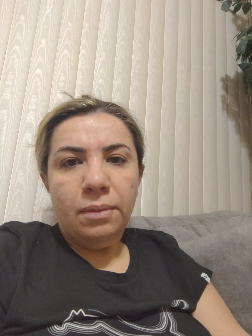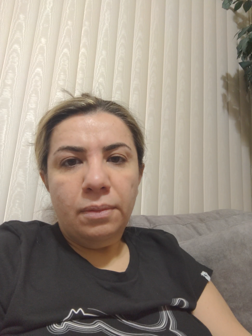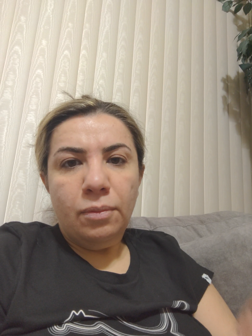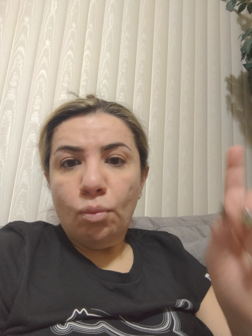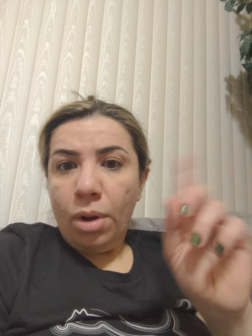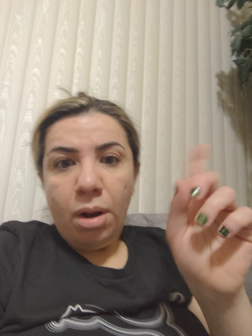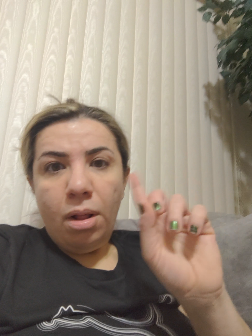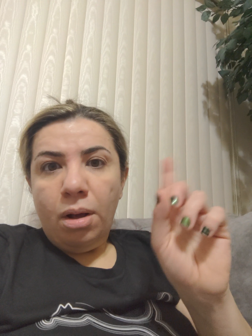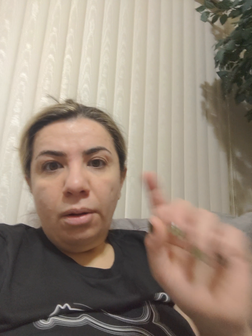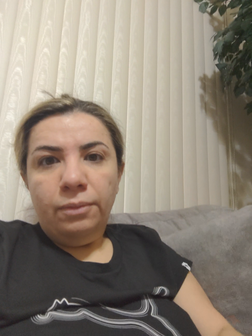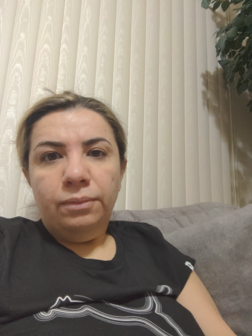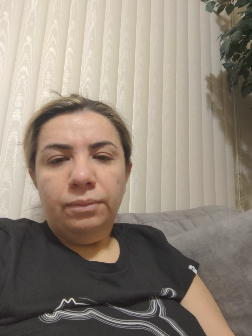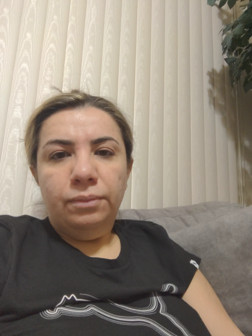where